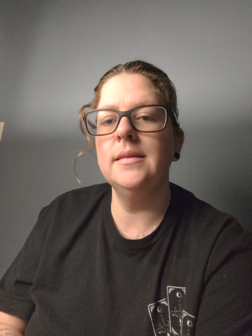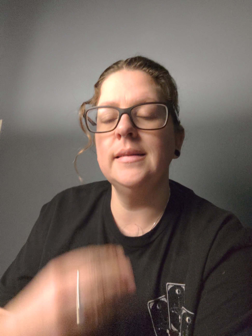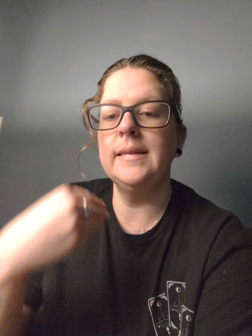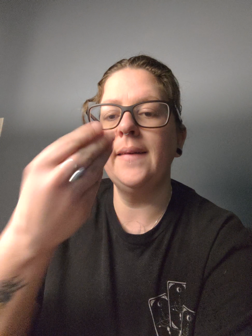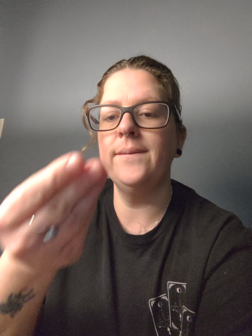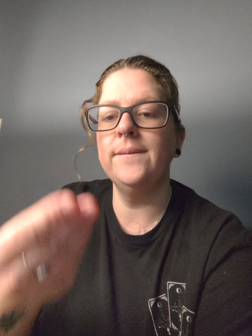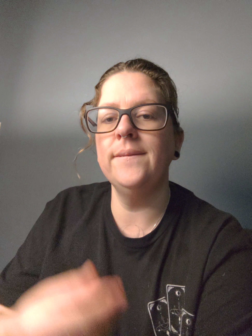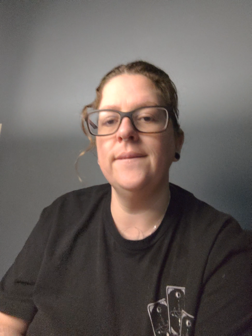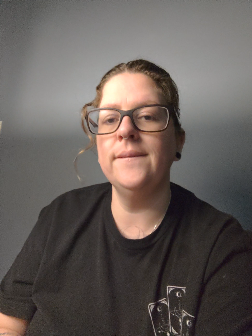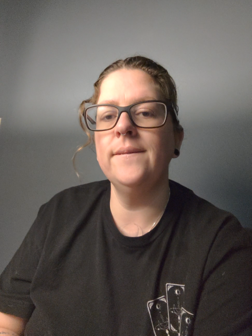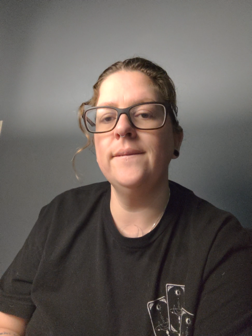give